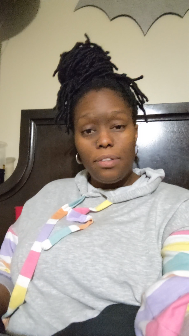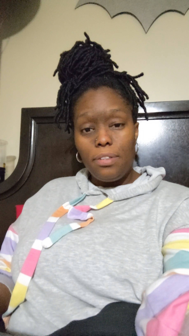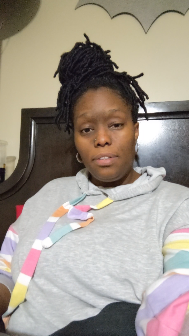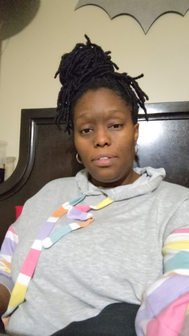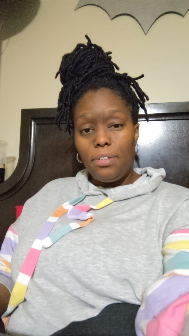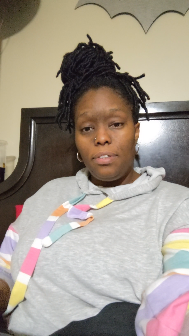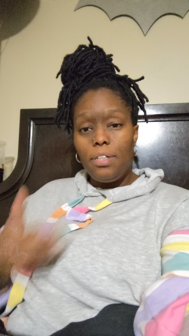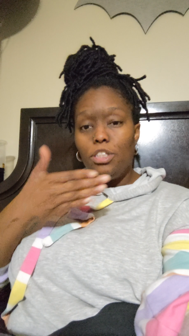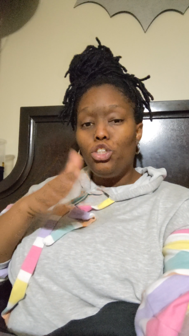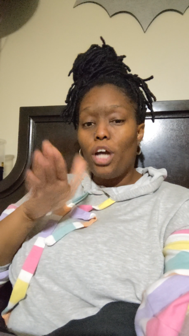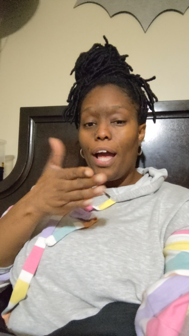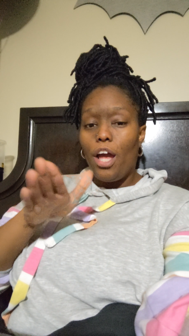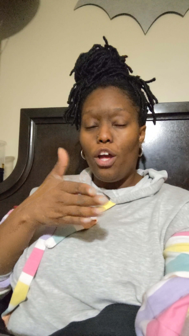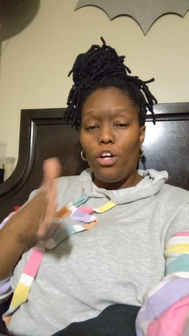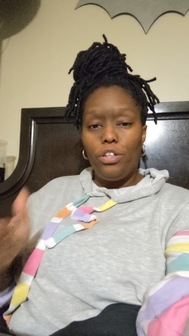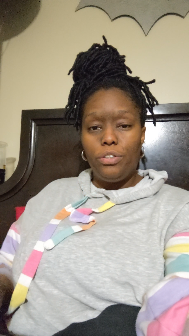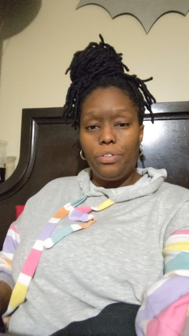share